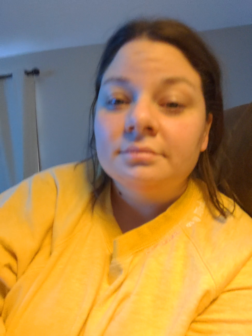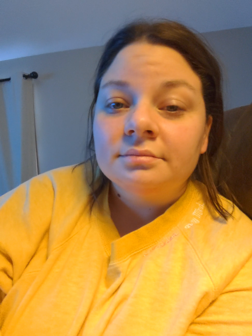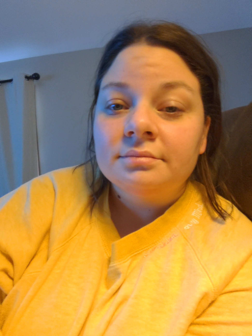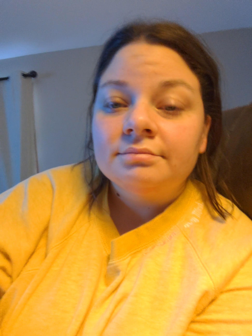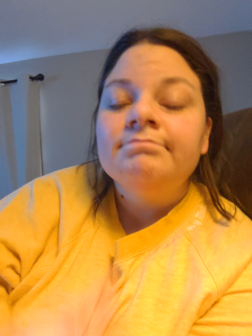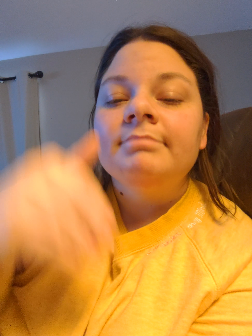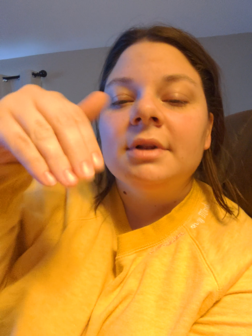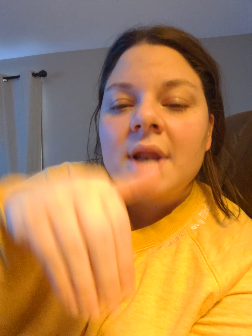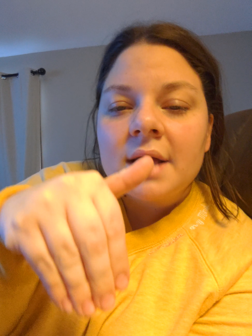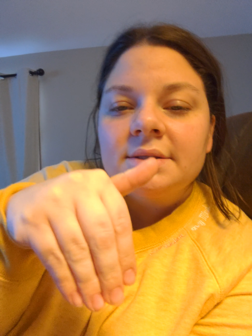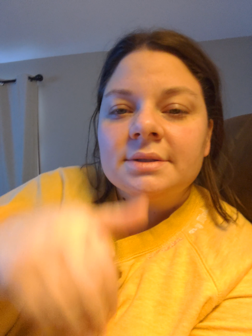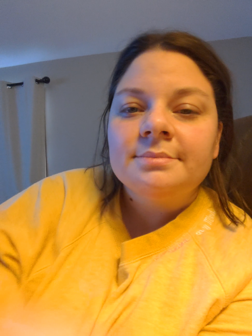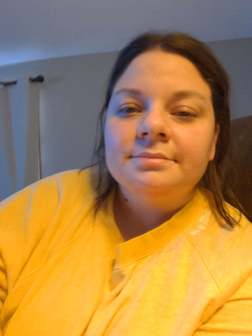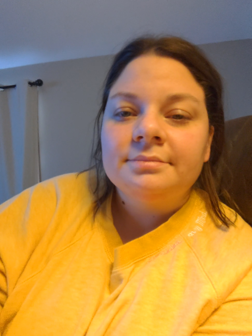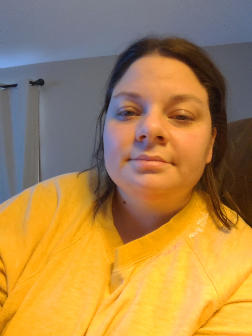night